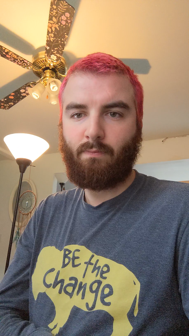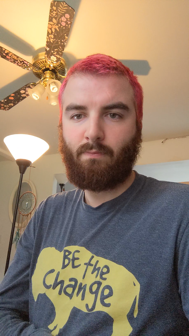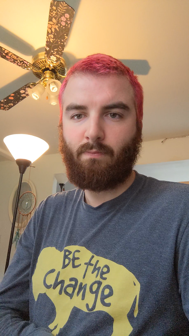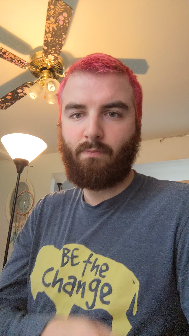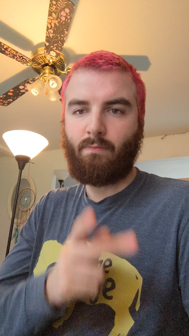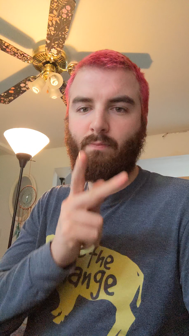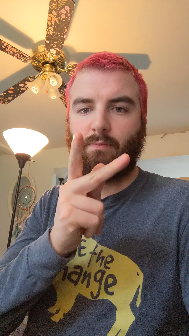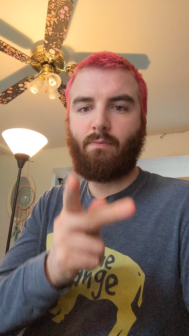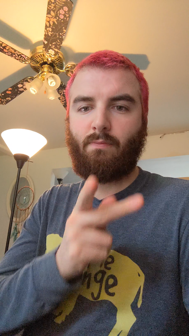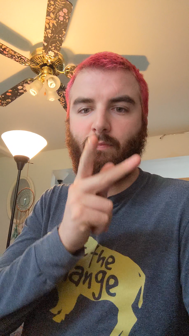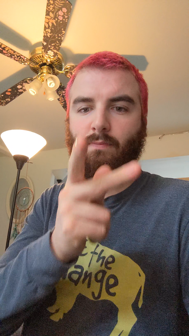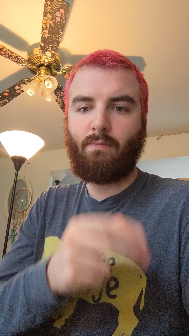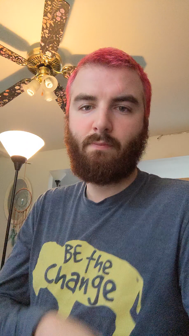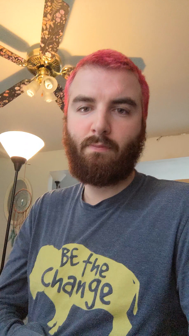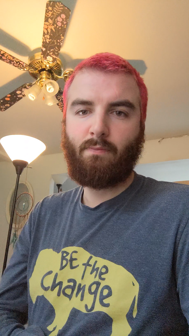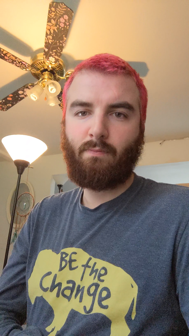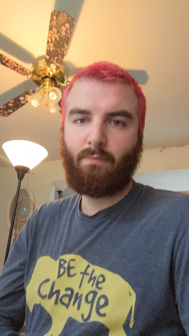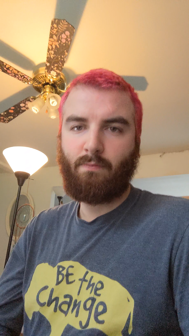careful